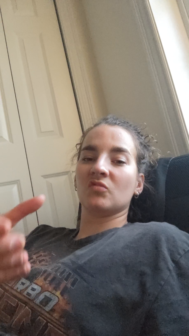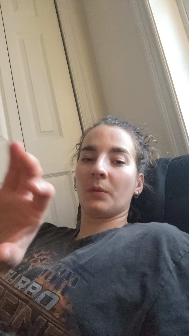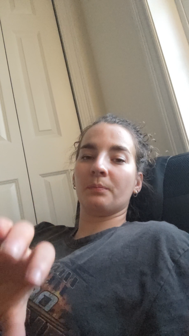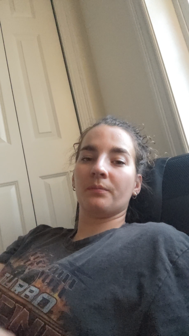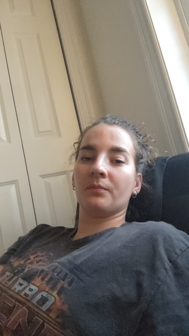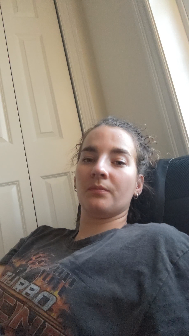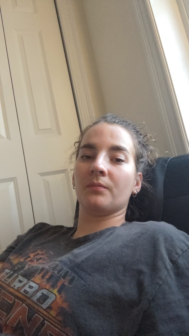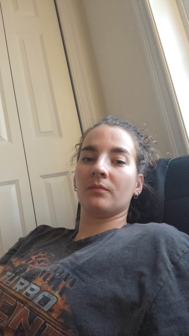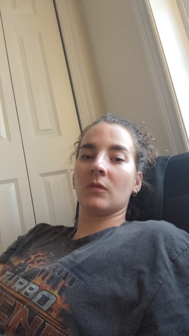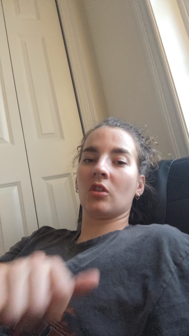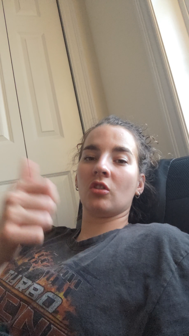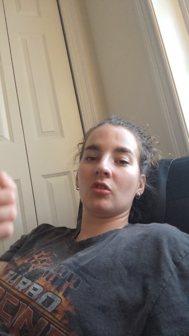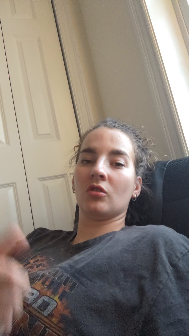other